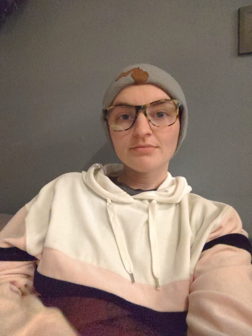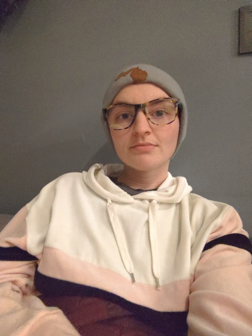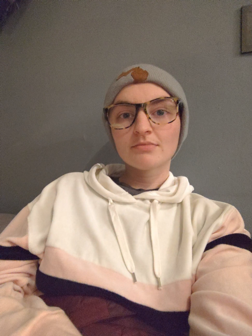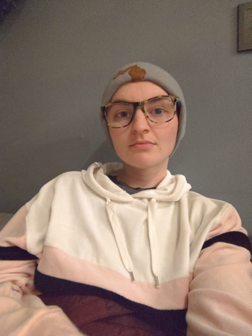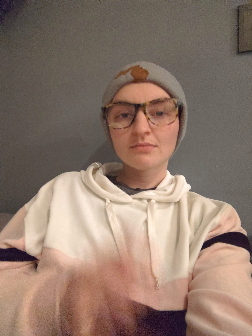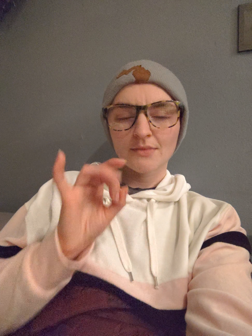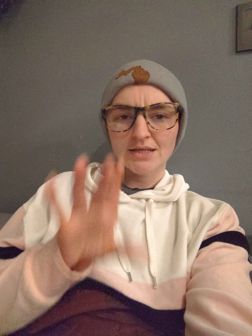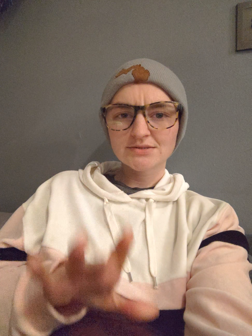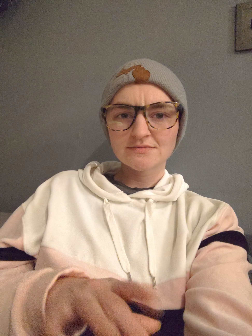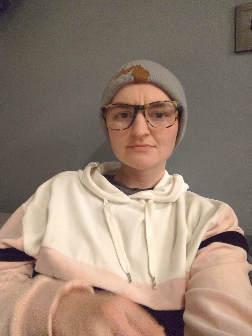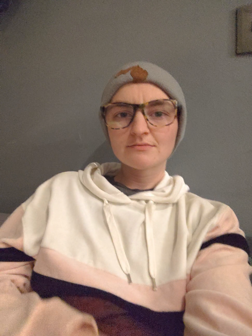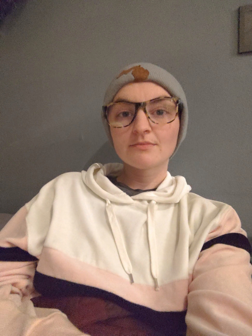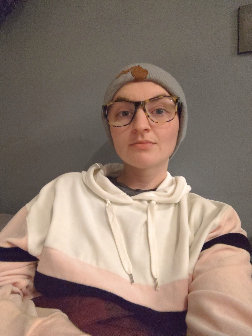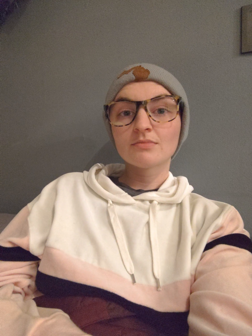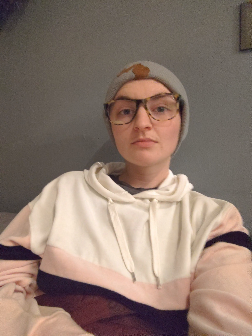hate